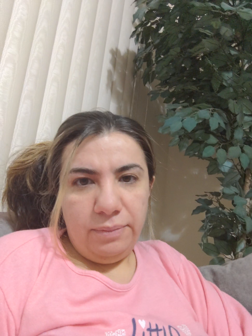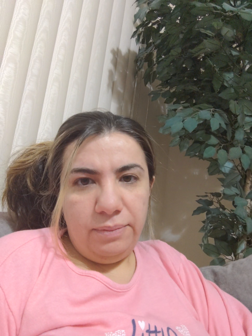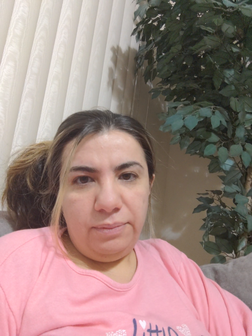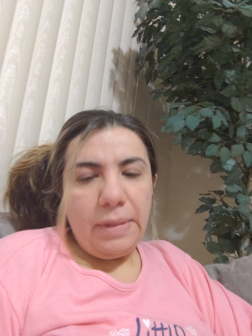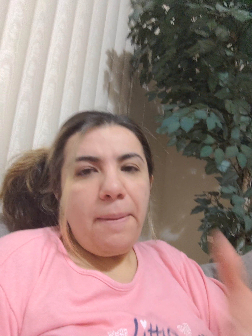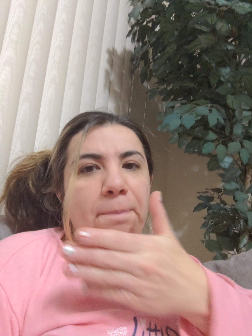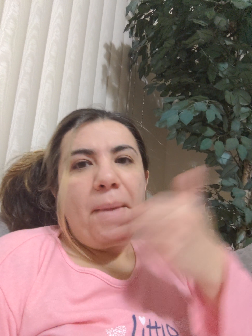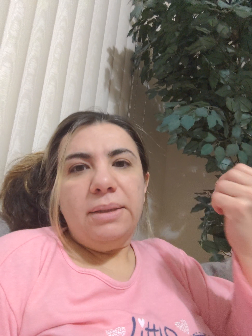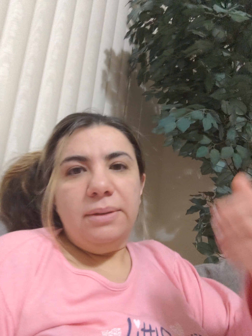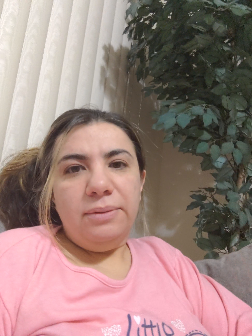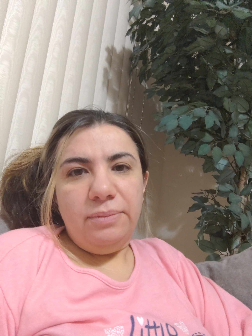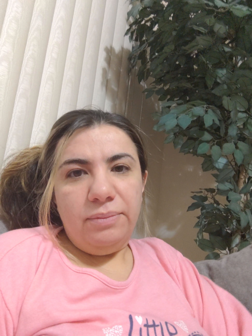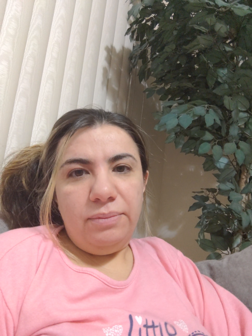better